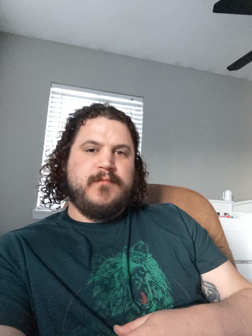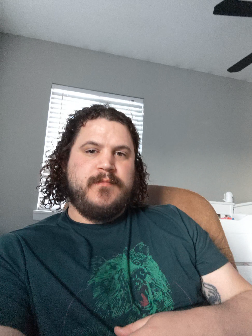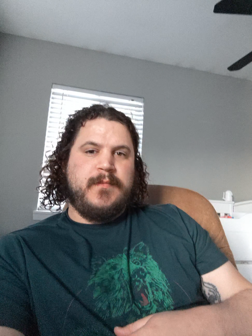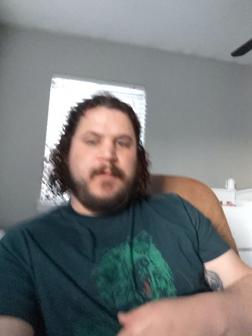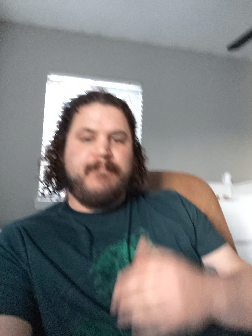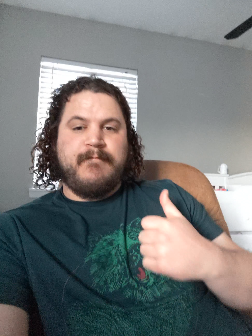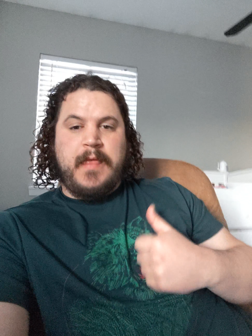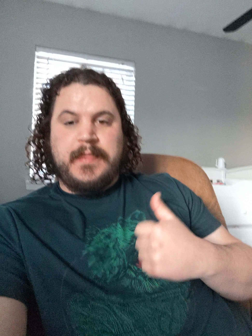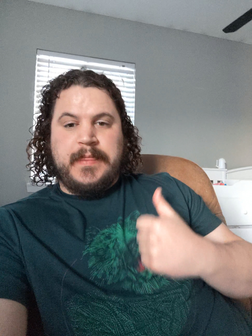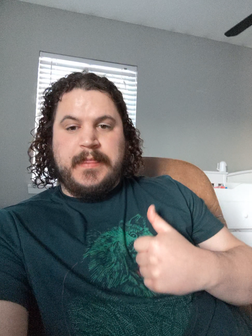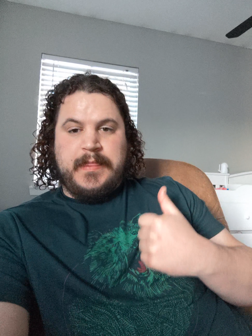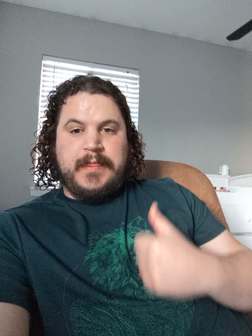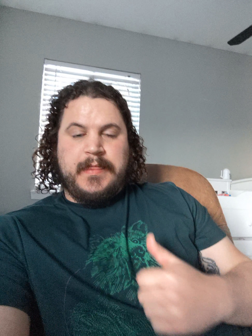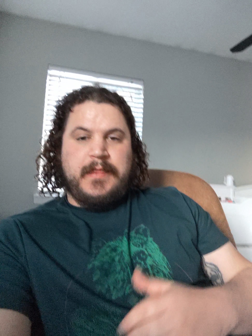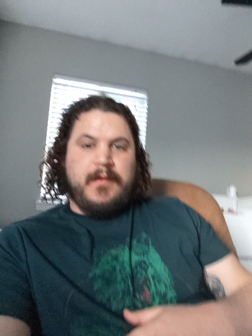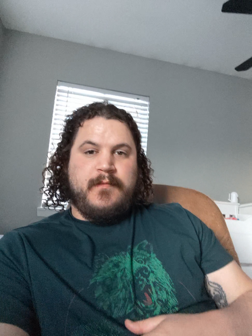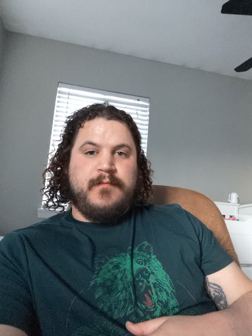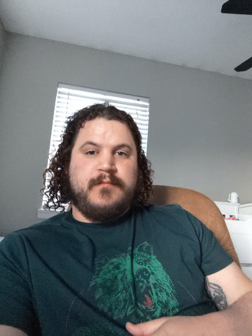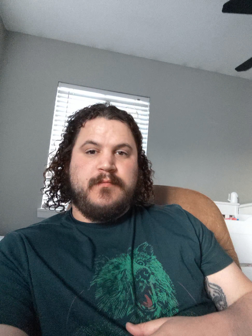bath